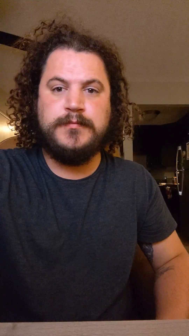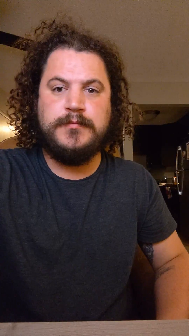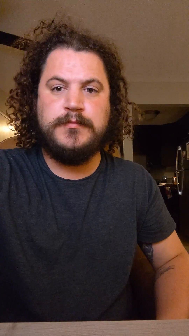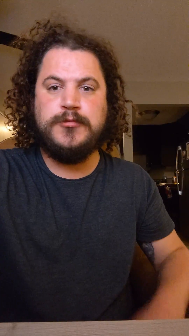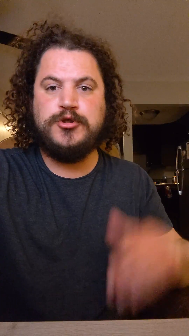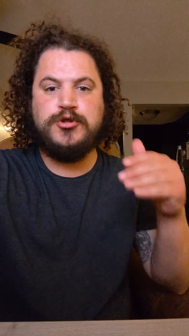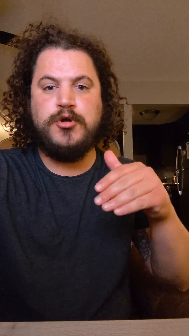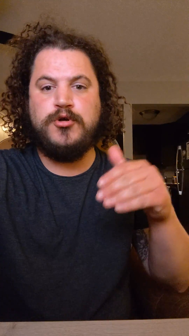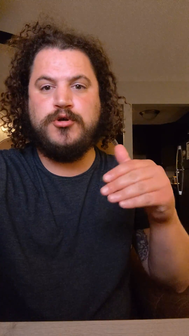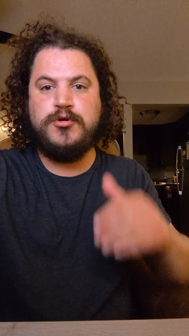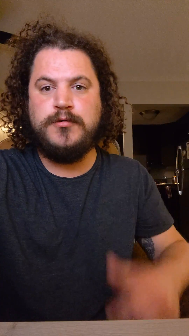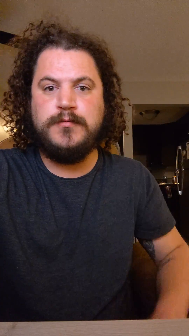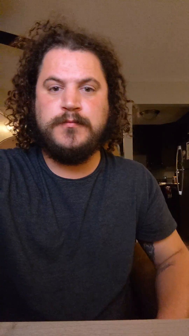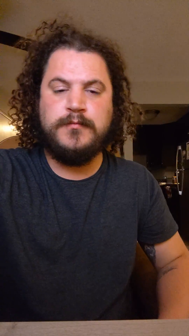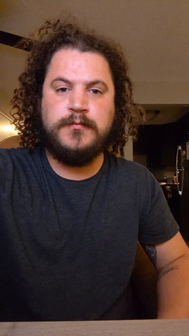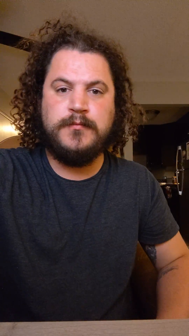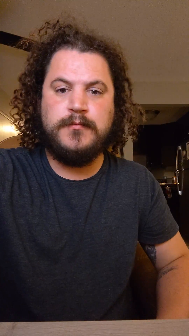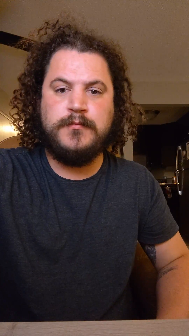doctor